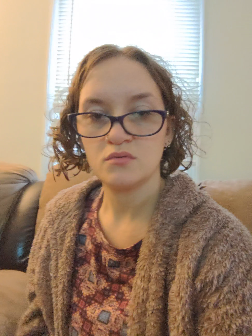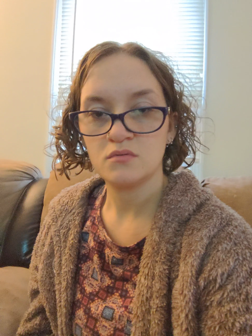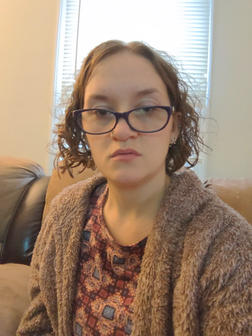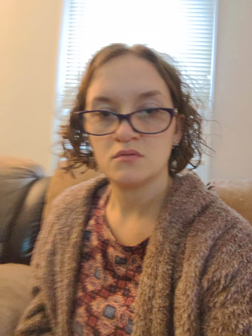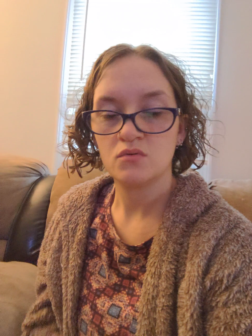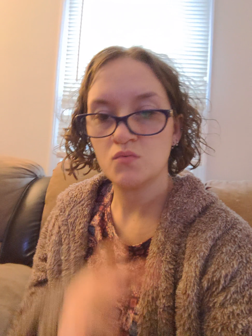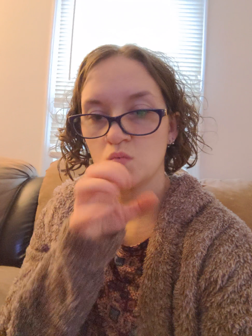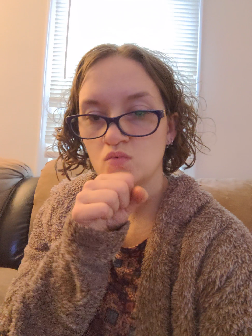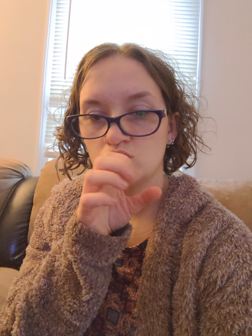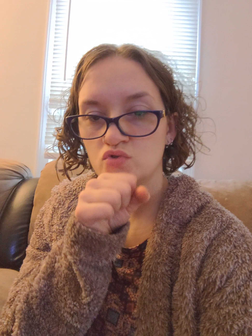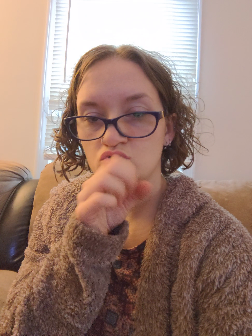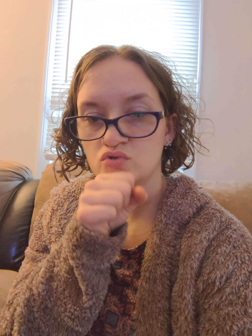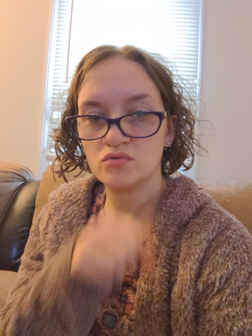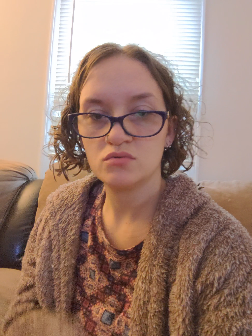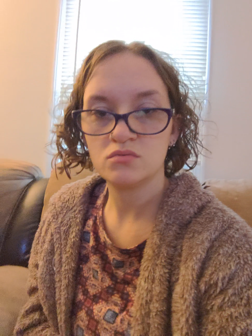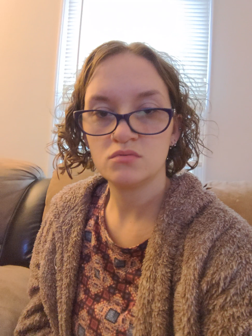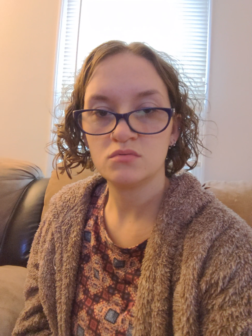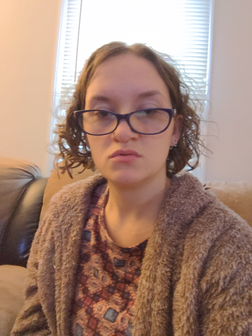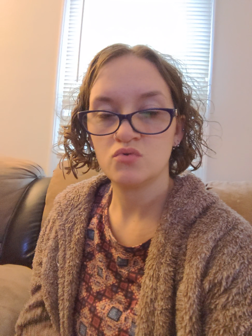orange